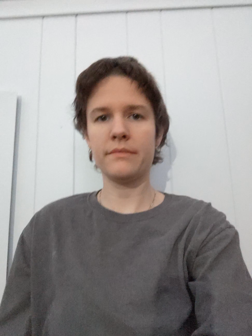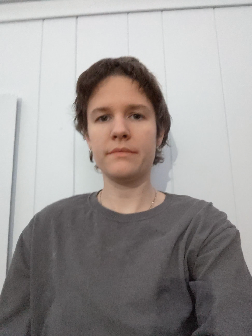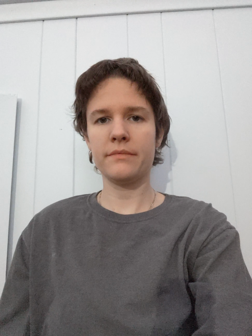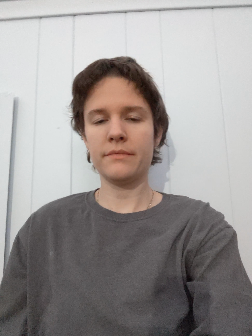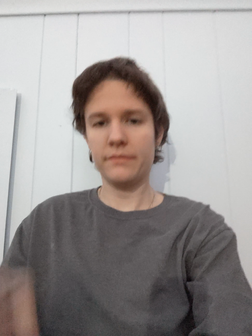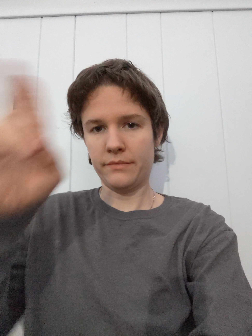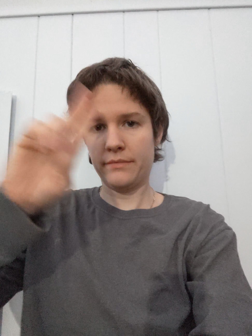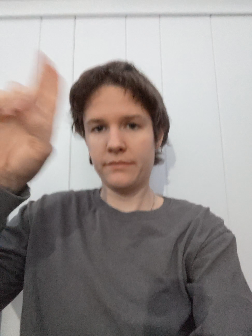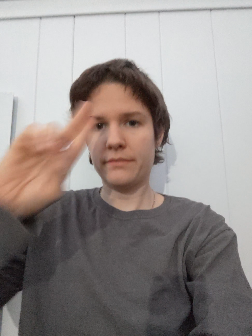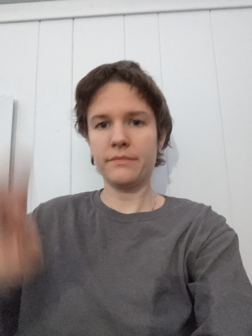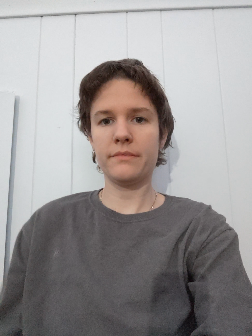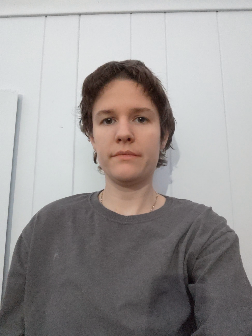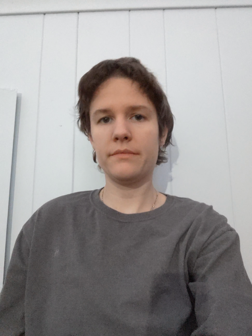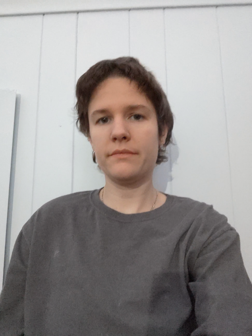uncle